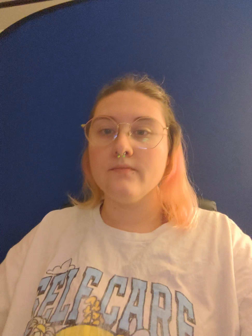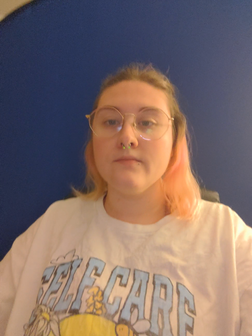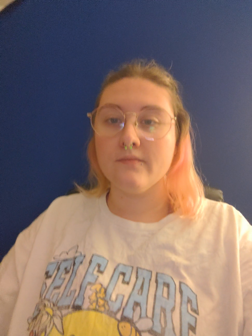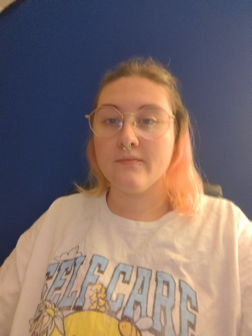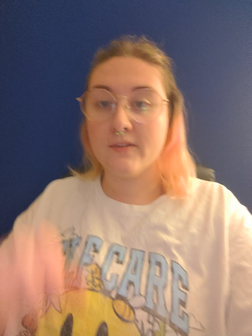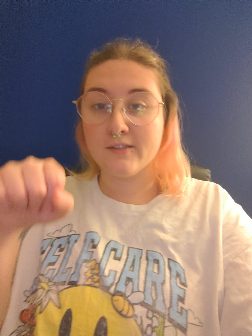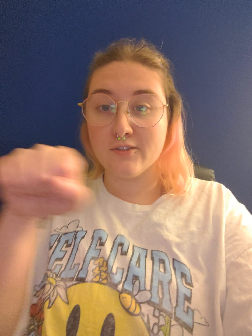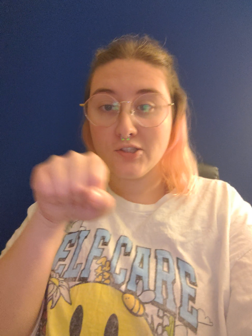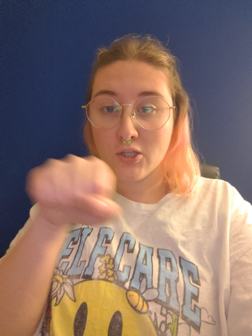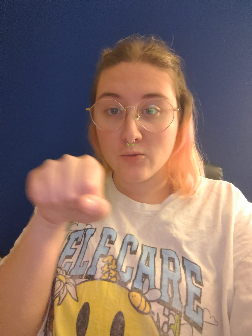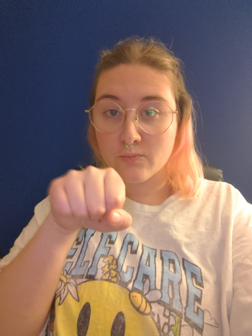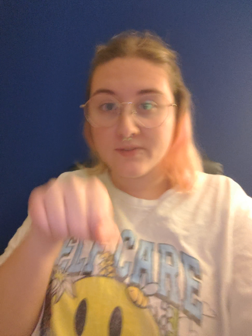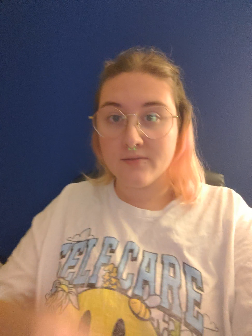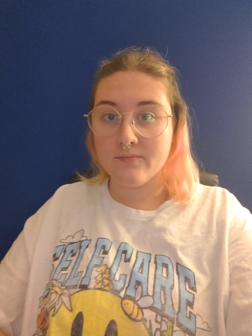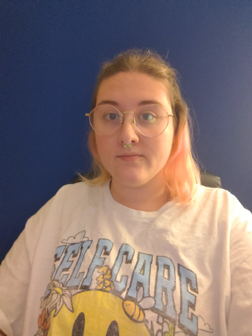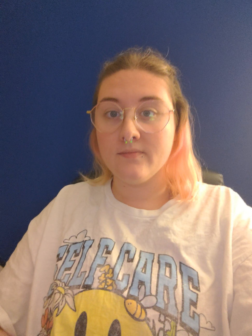shoe